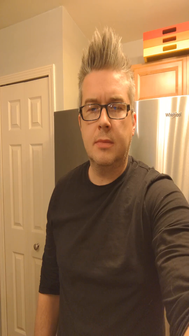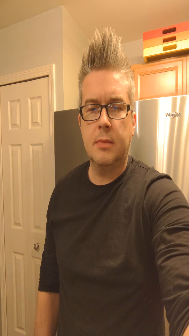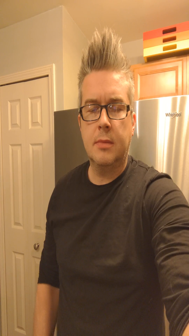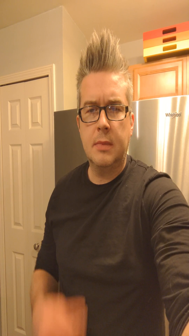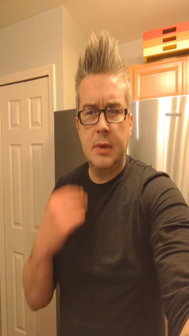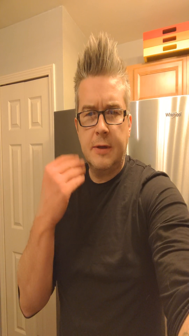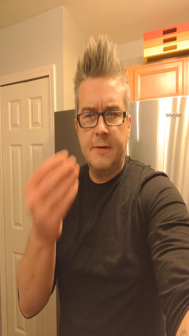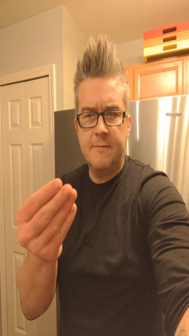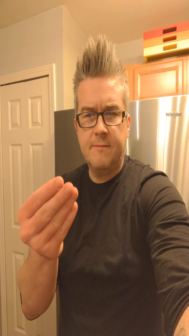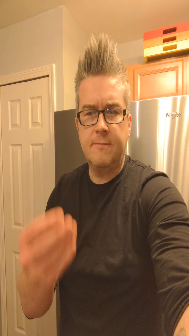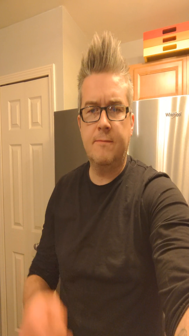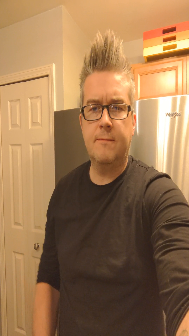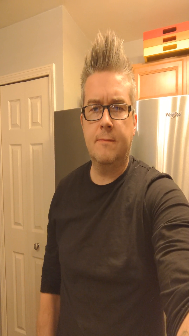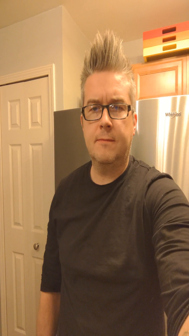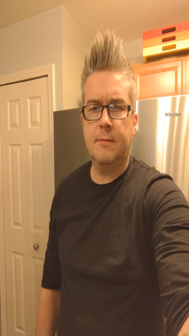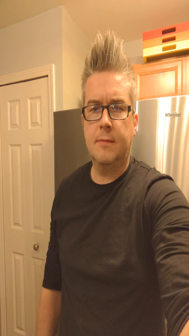give